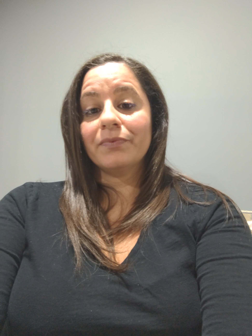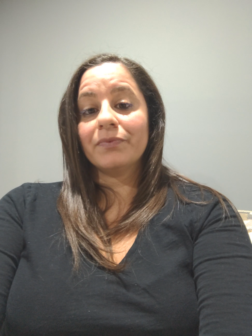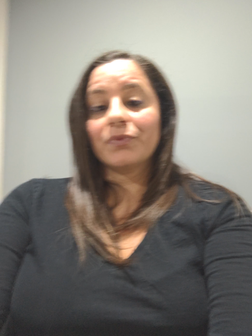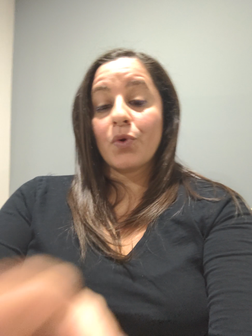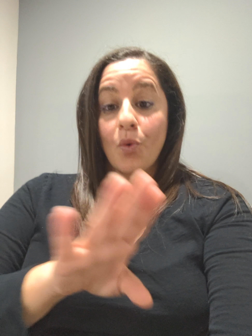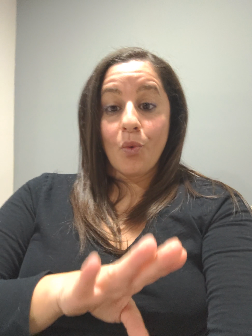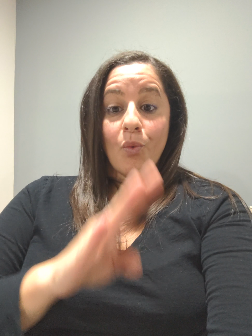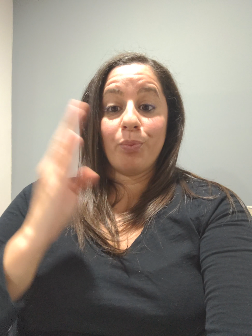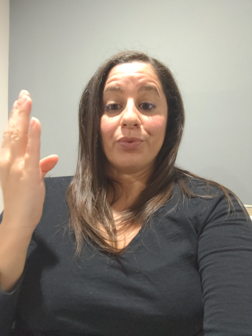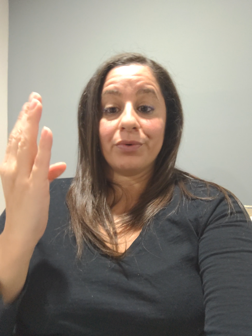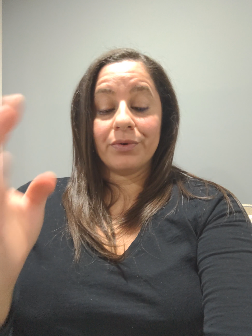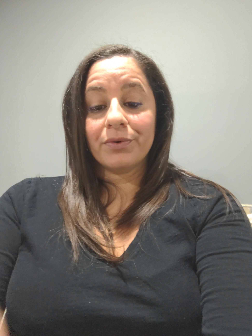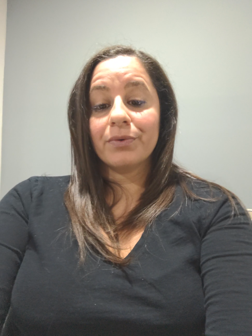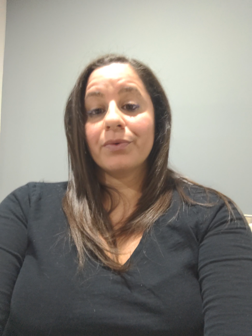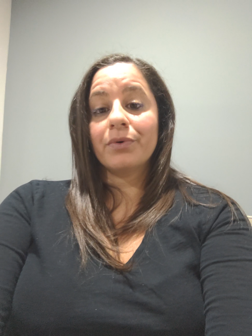open